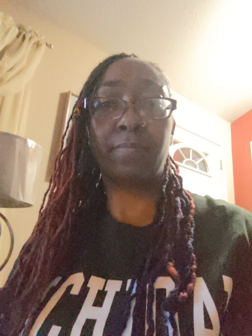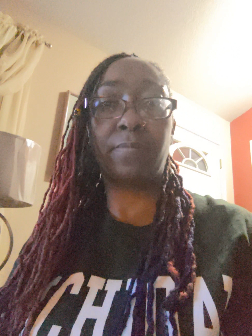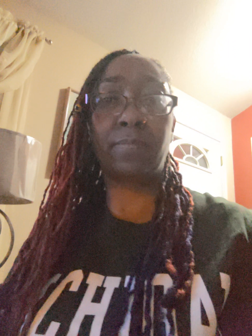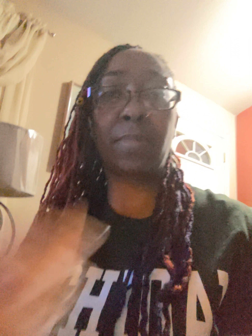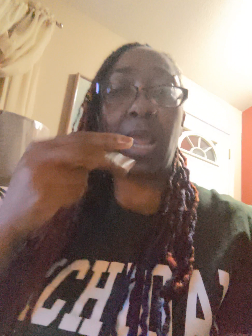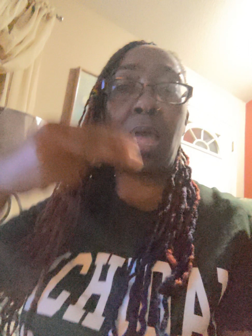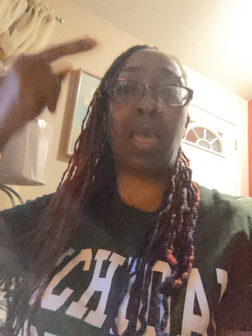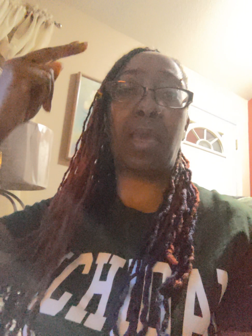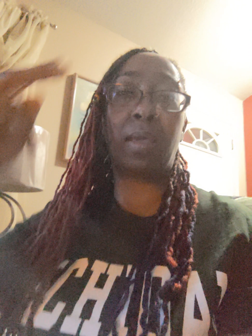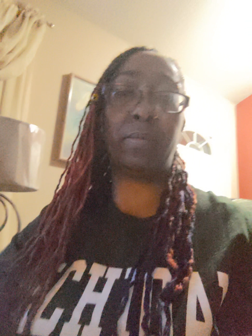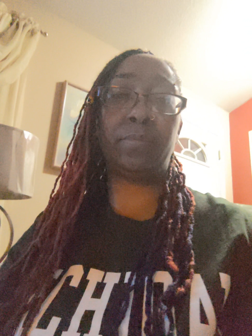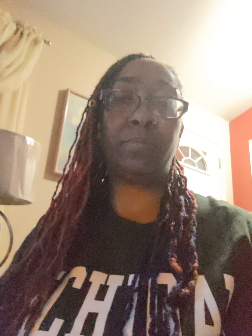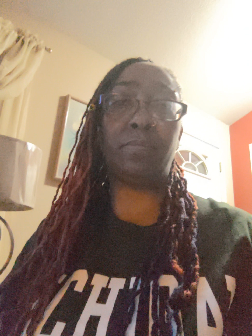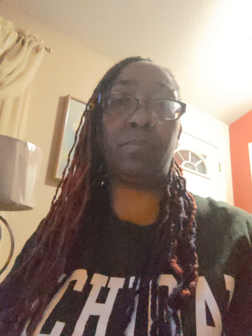high